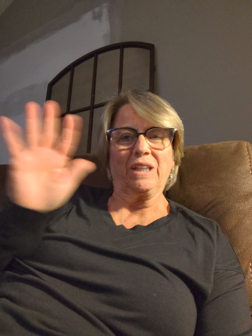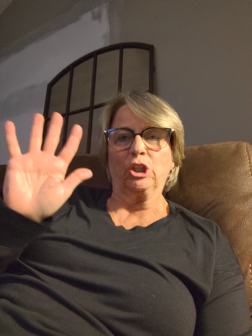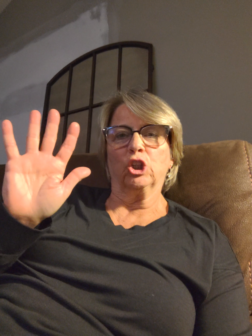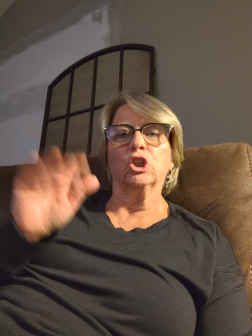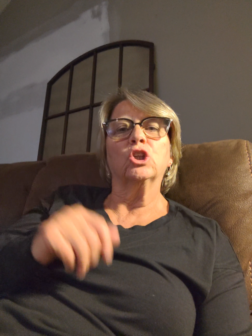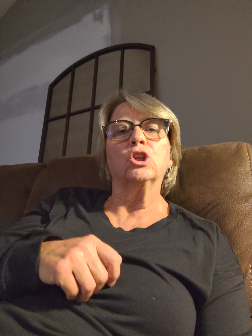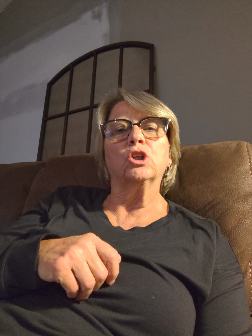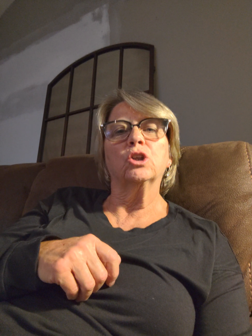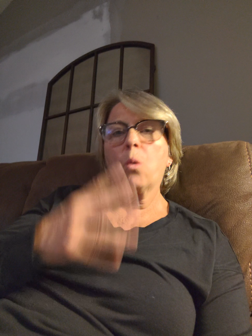finish